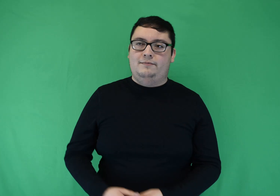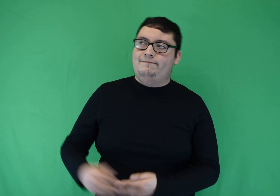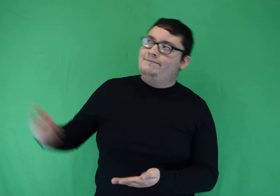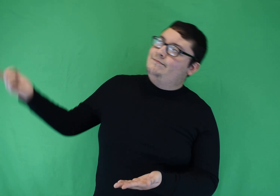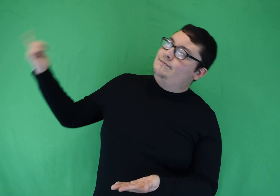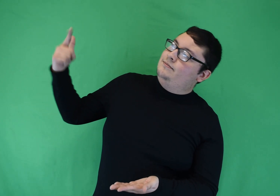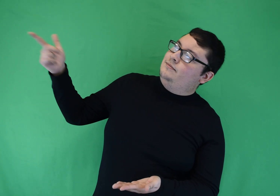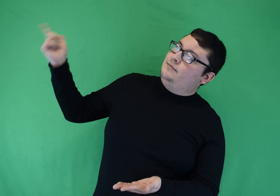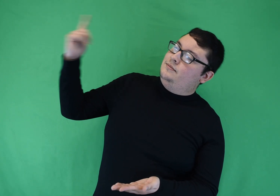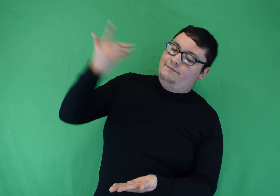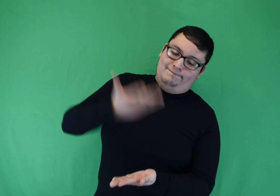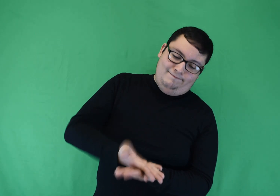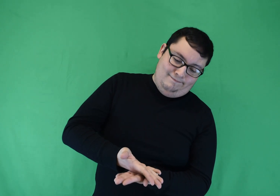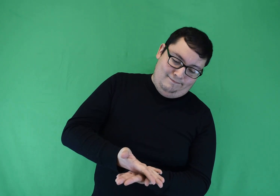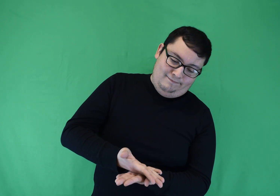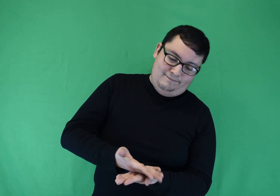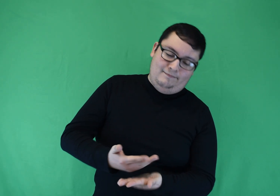desmayar